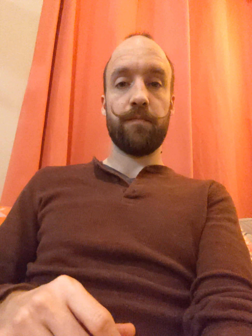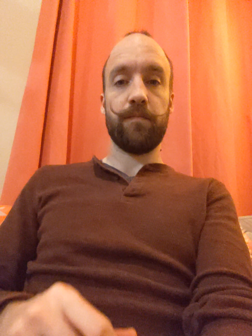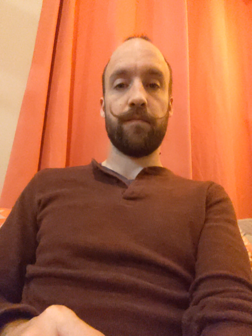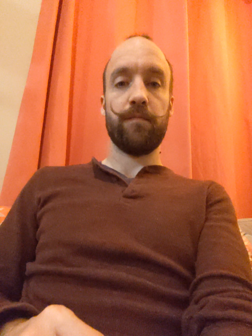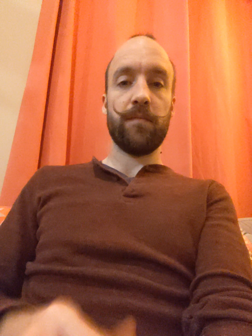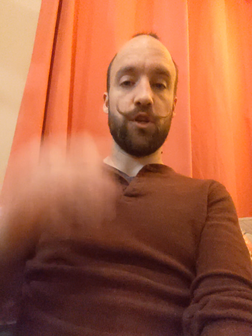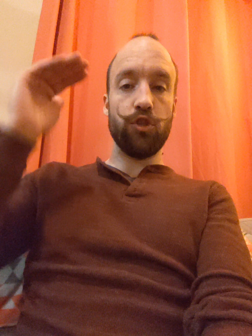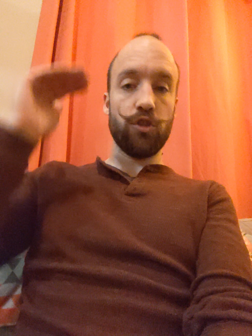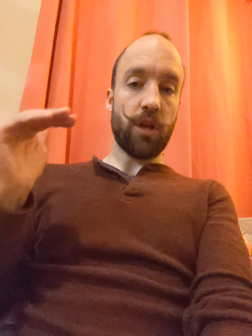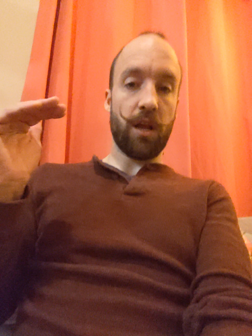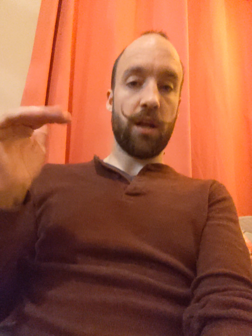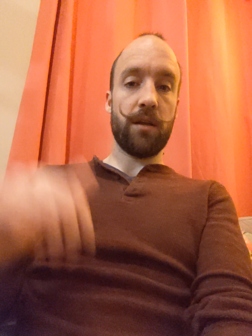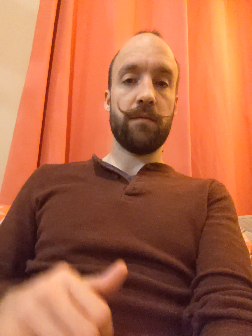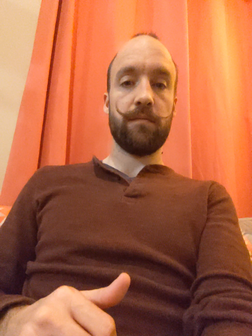child